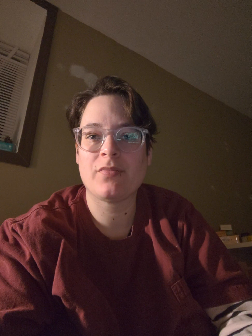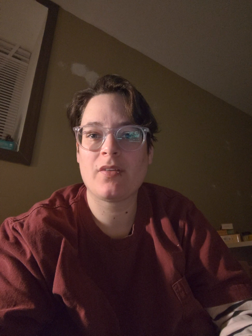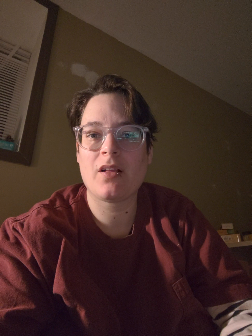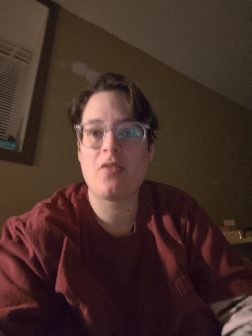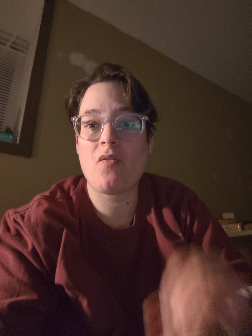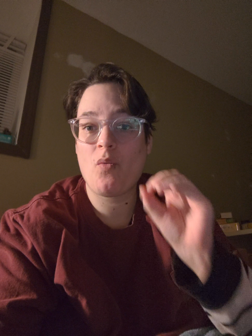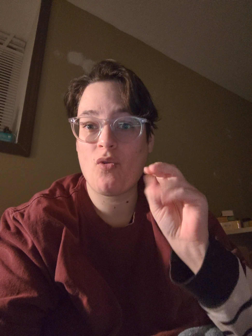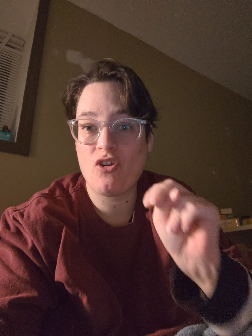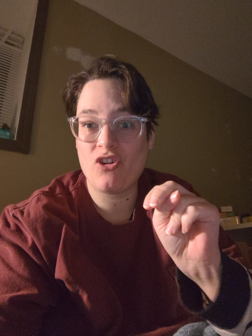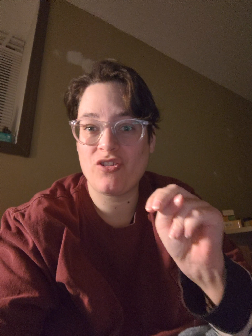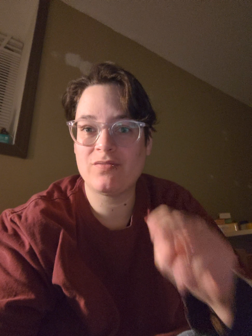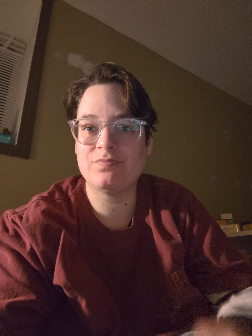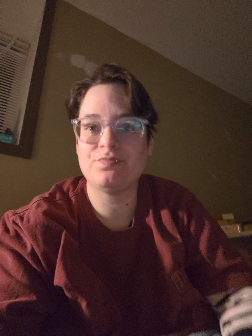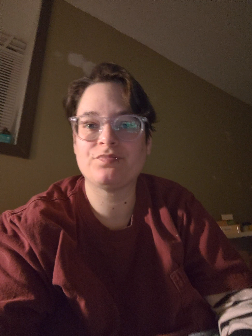on